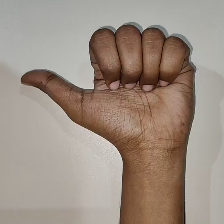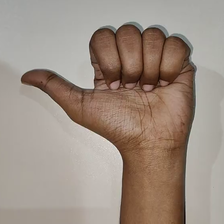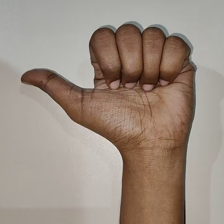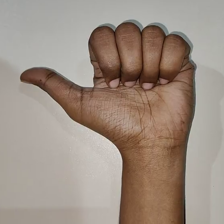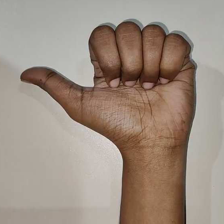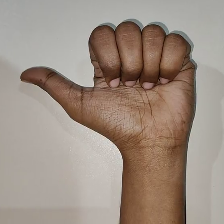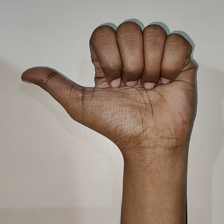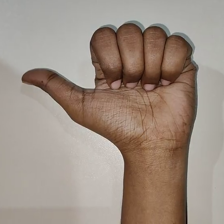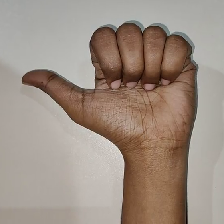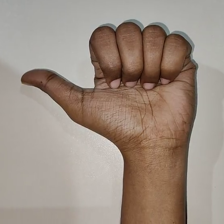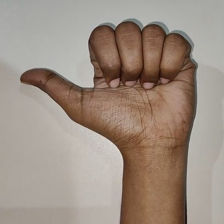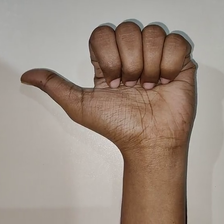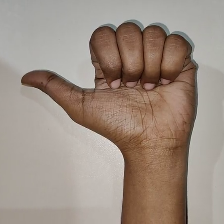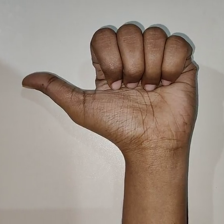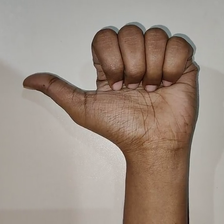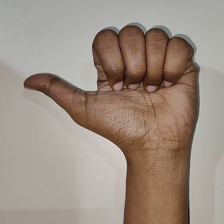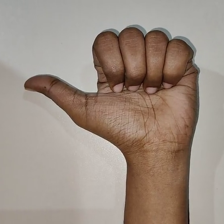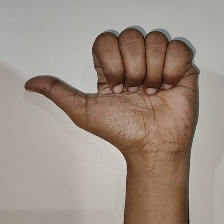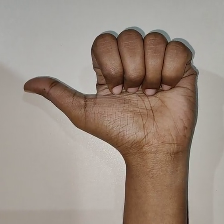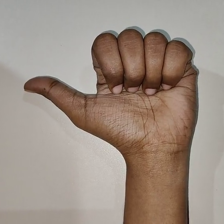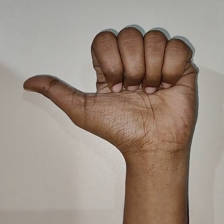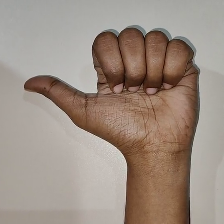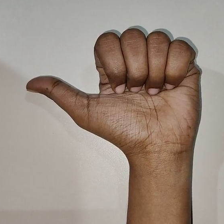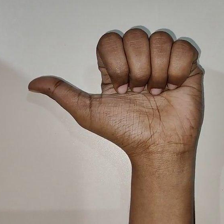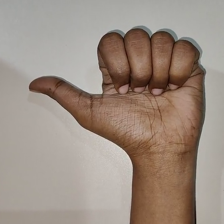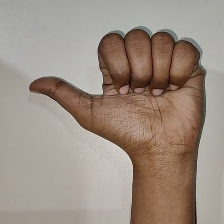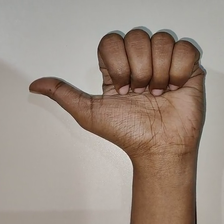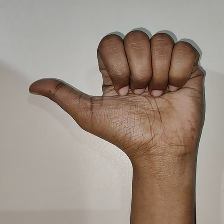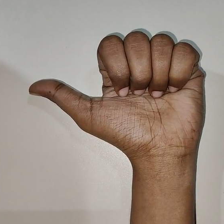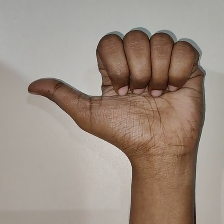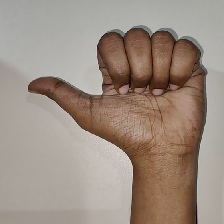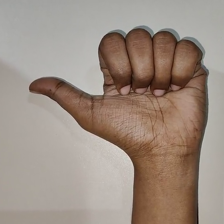എ